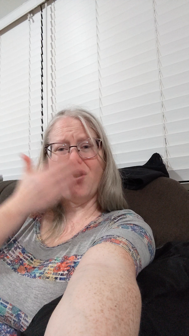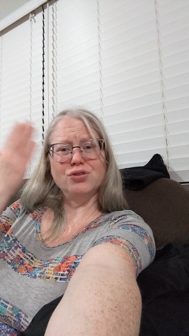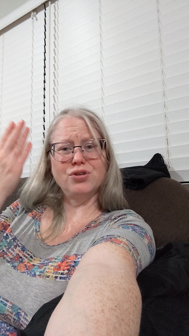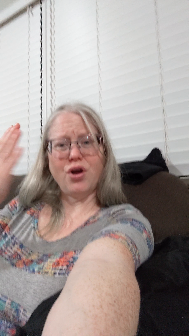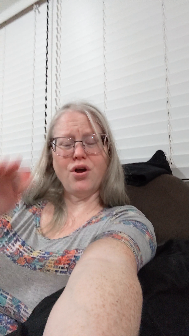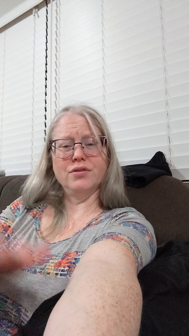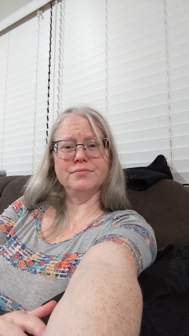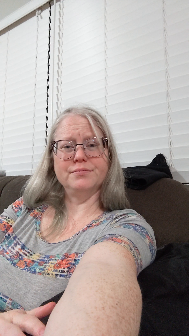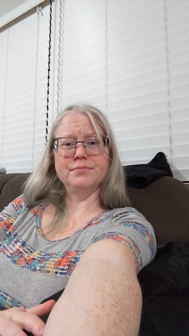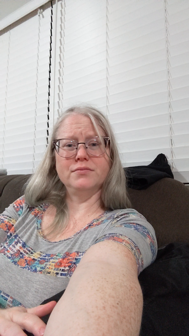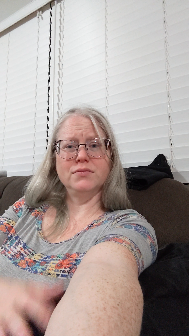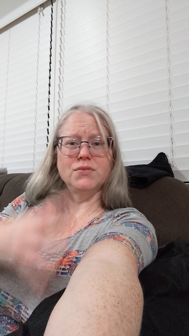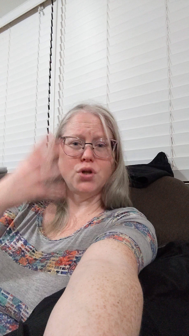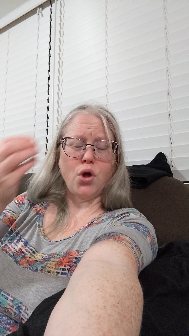got to